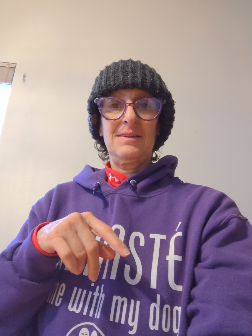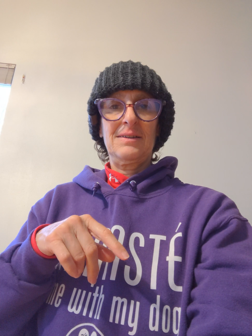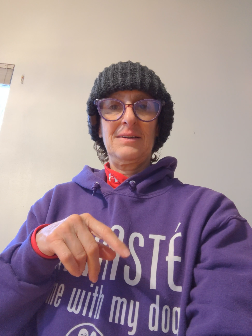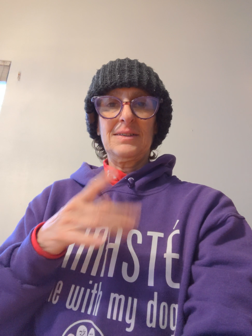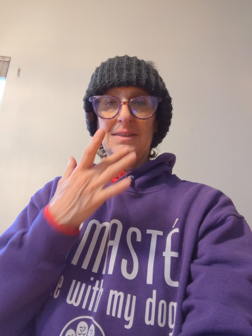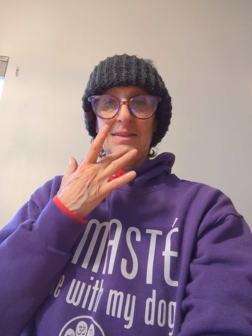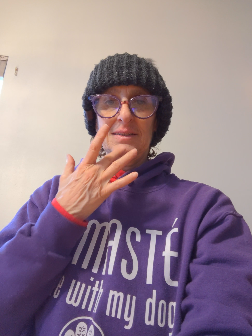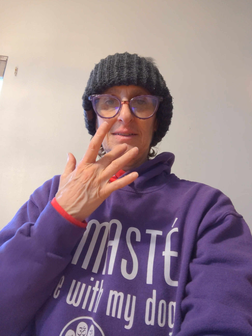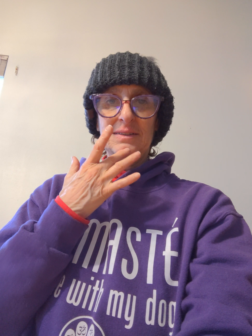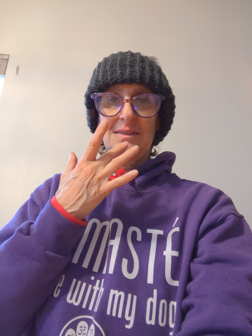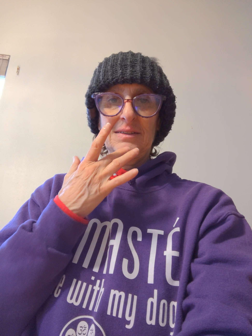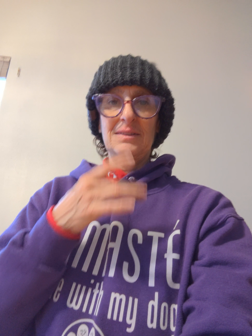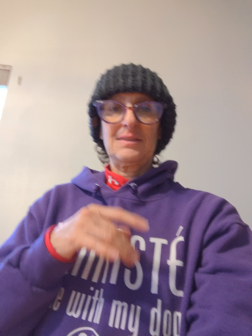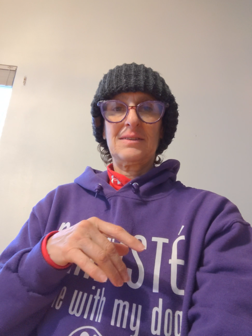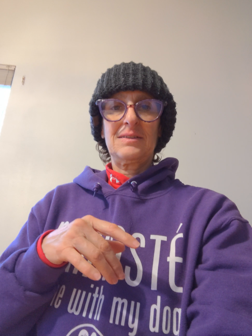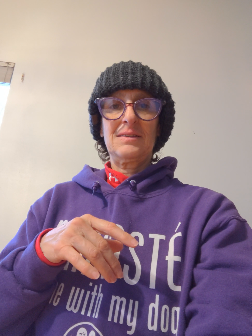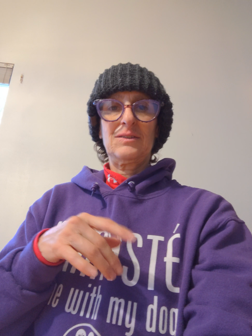taste